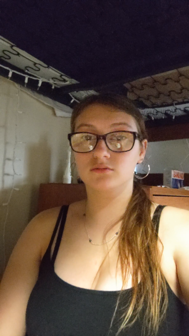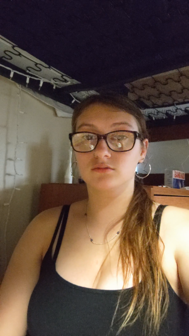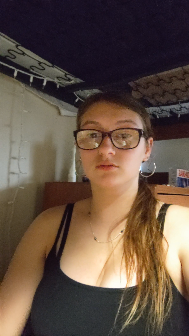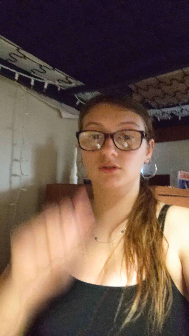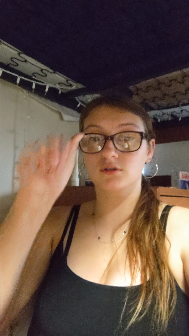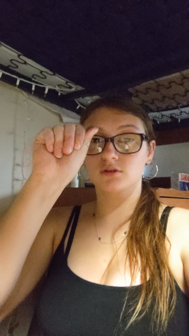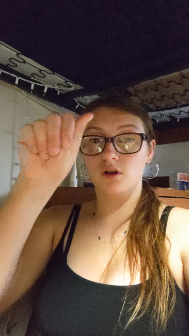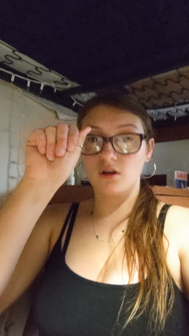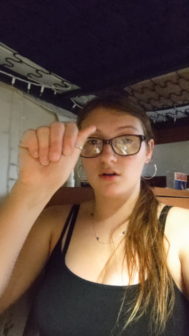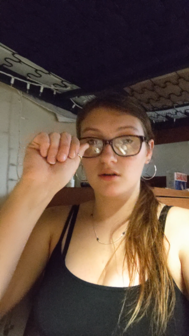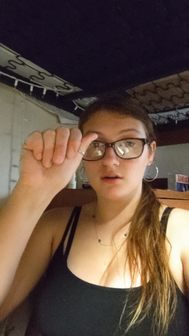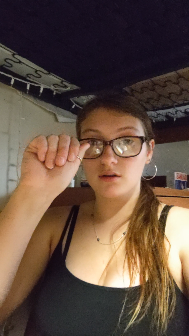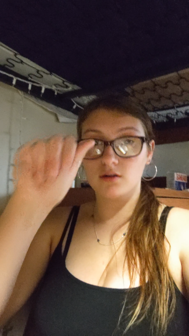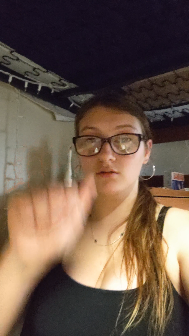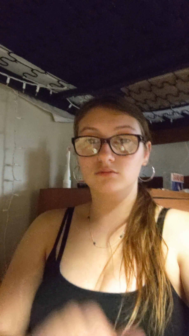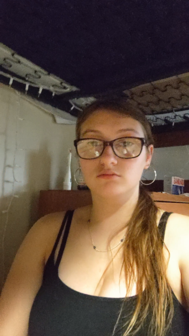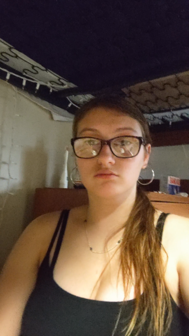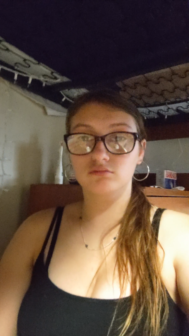knock